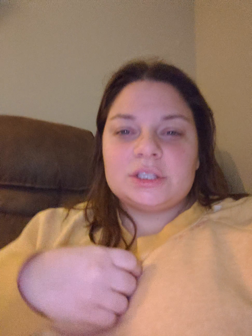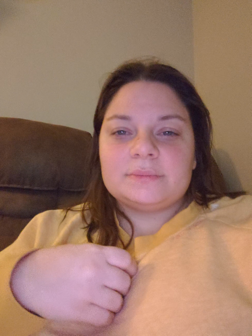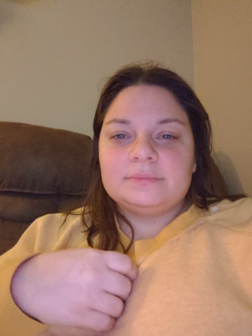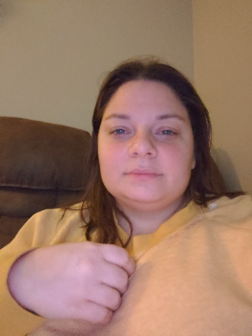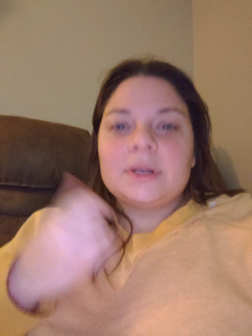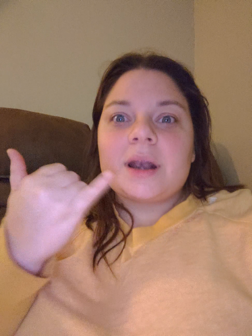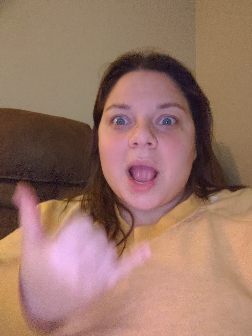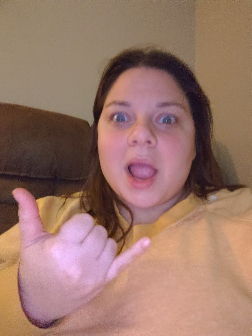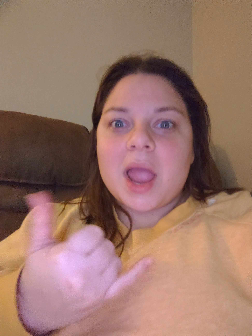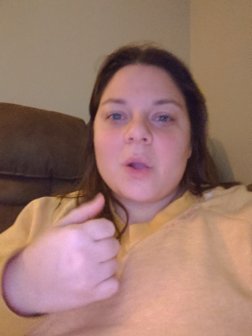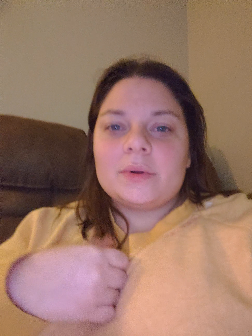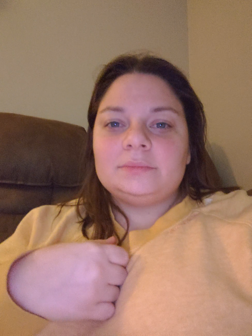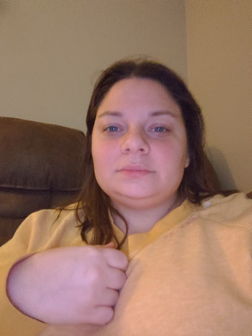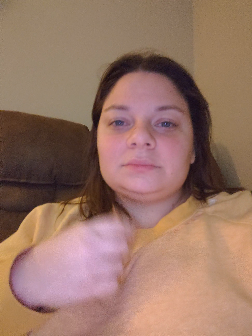now